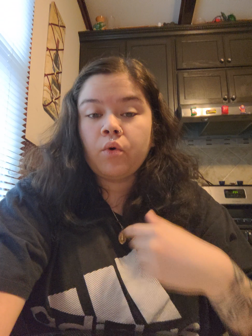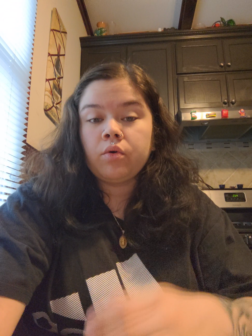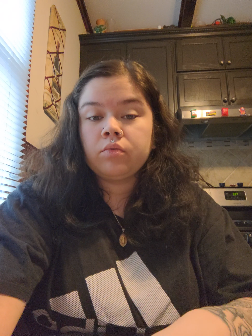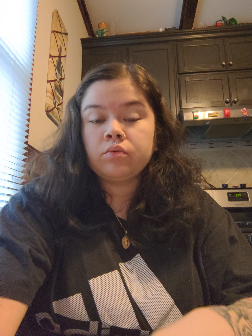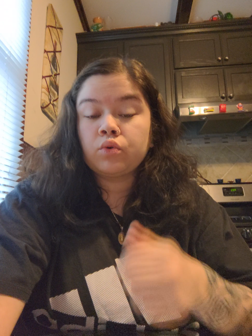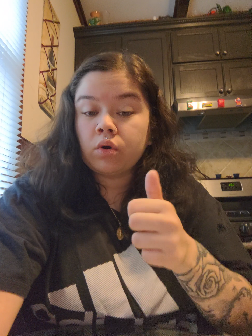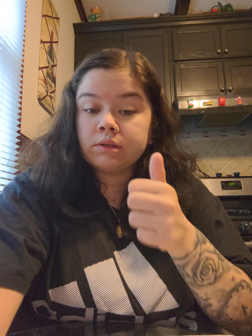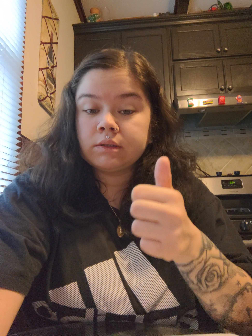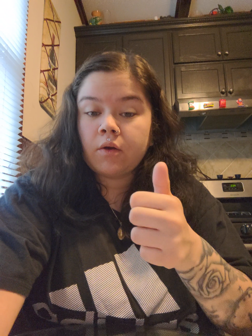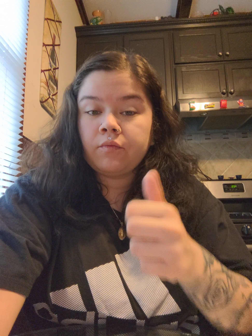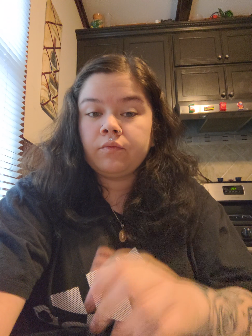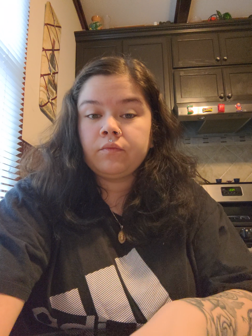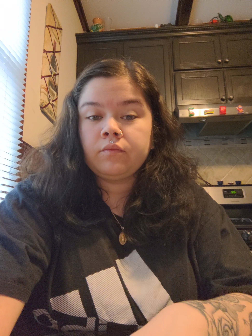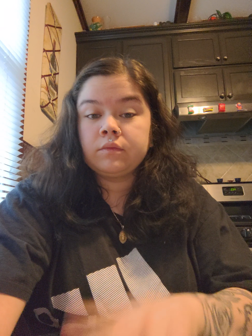yourself